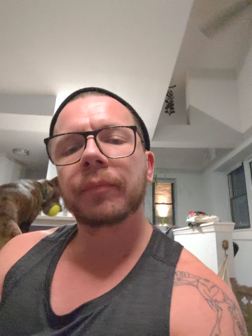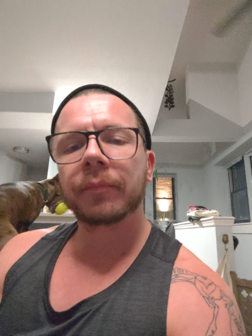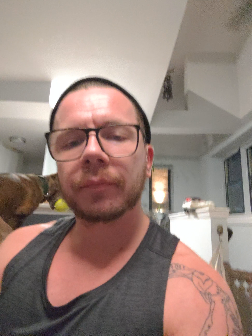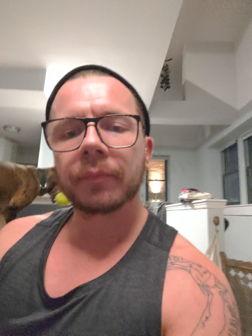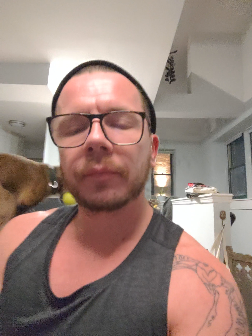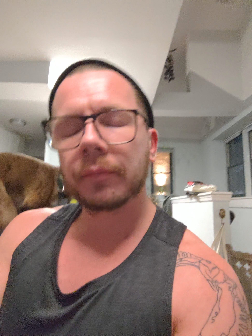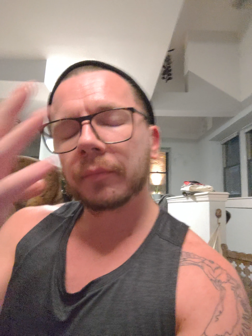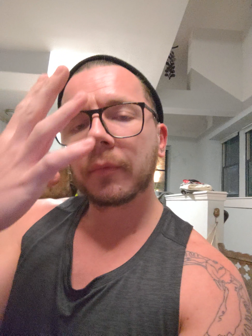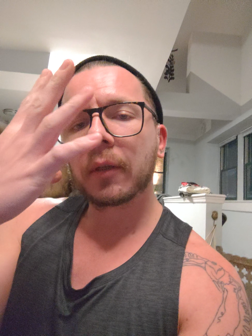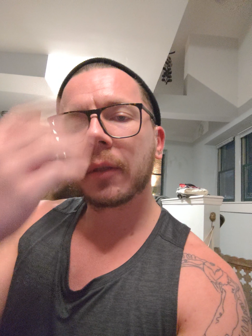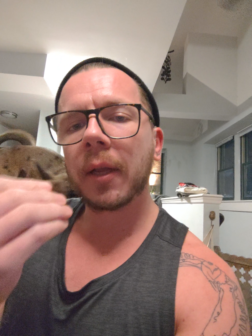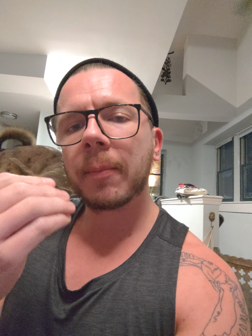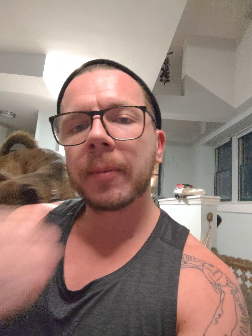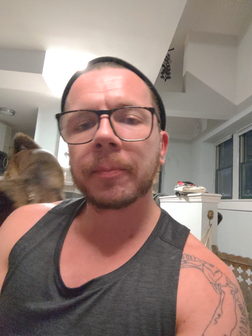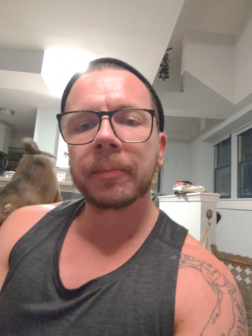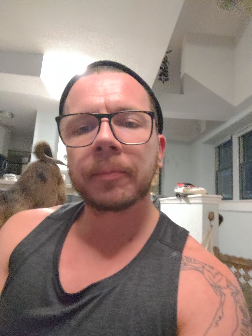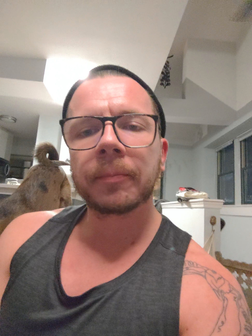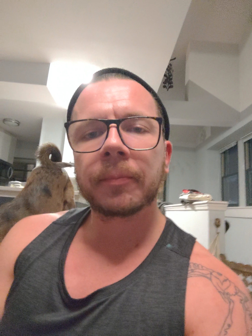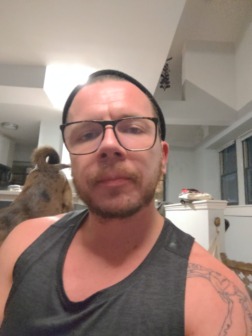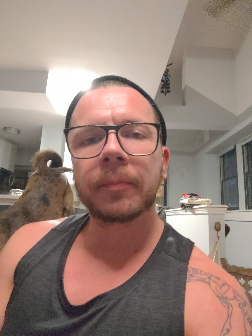sleep